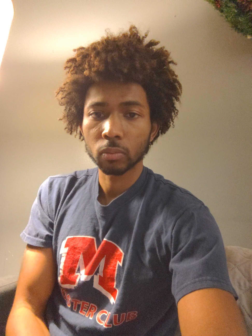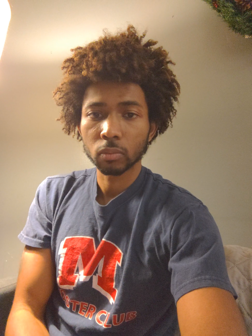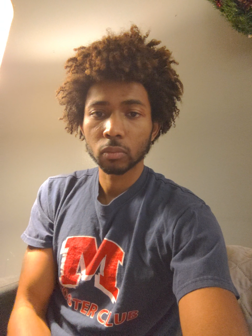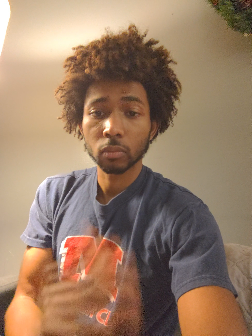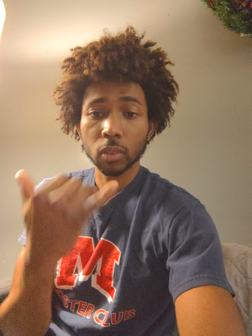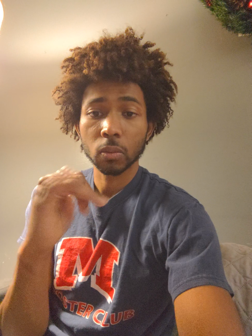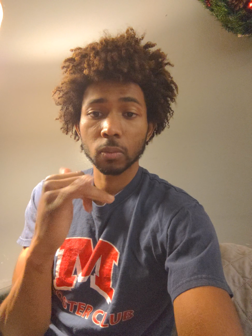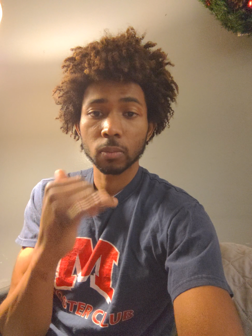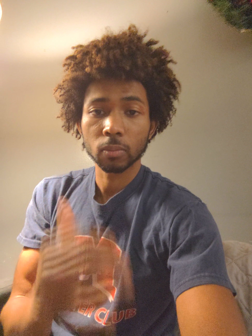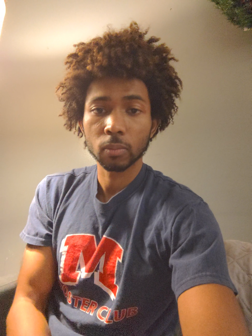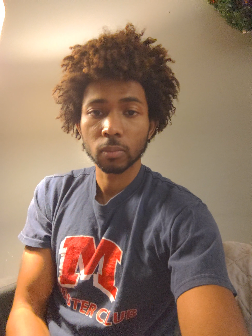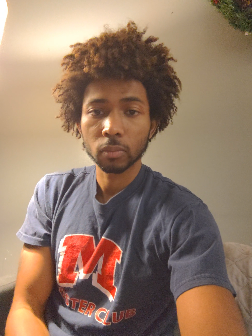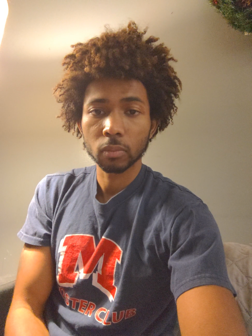yellow